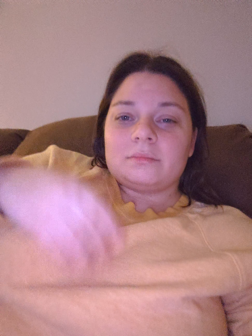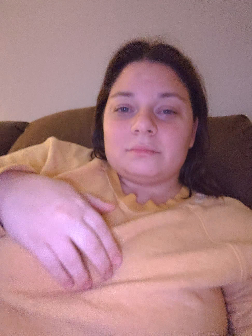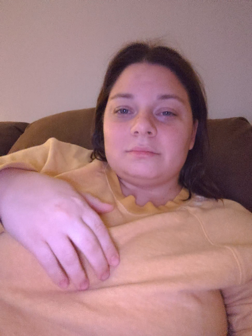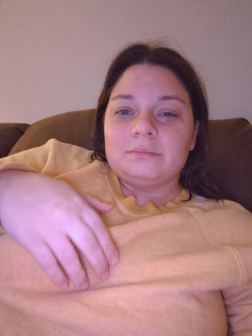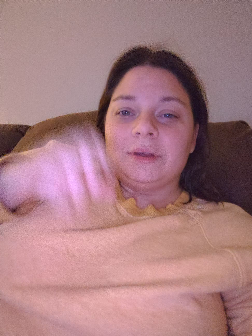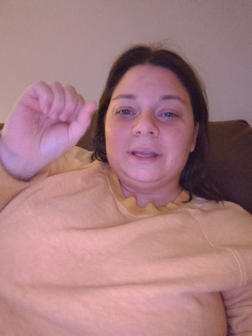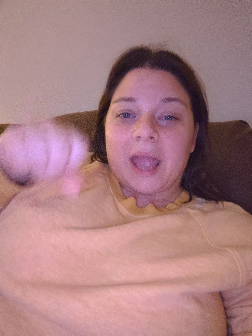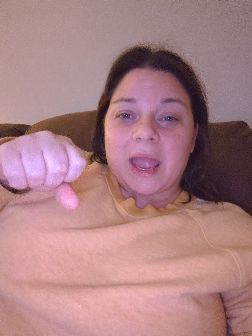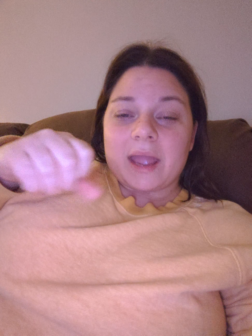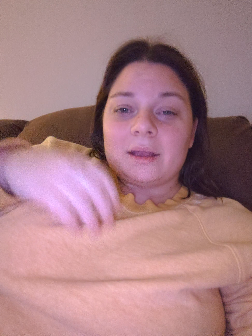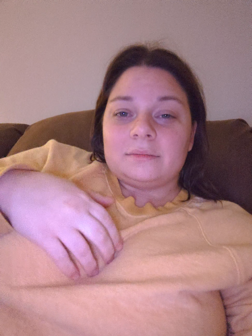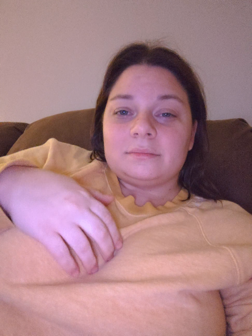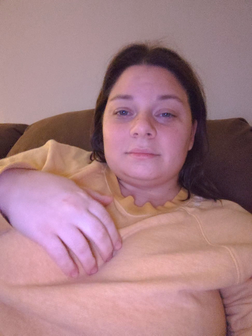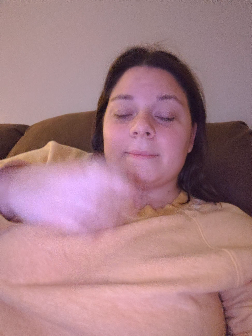can